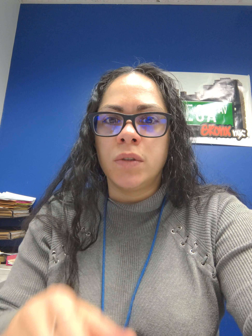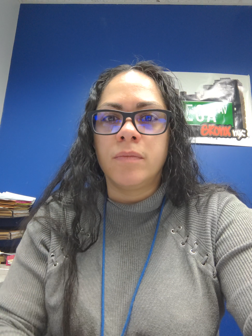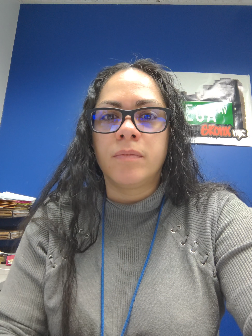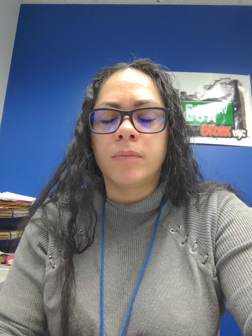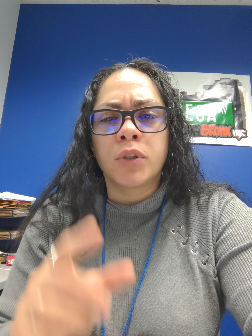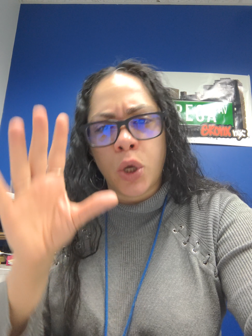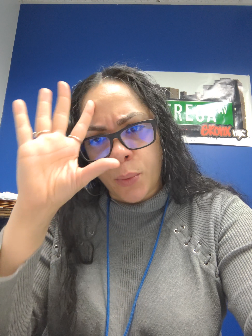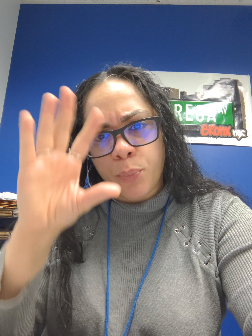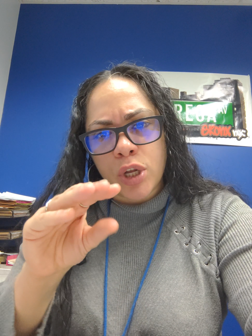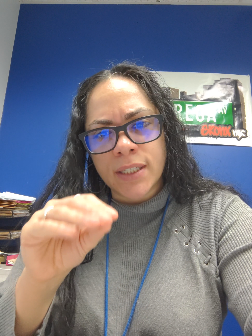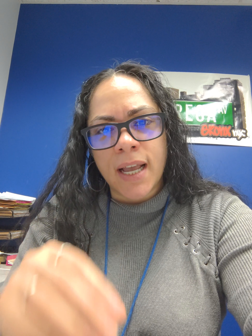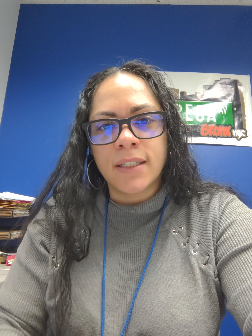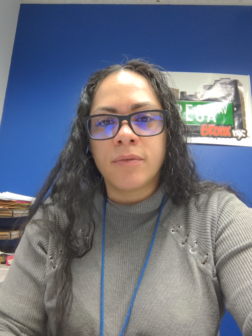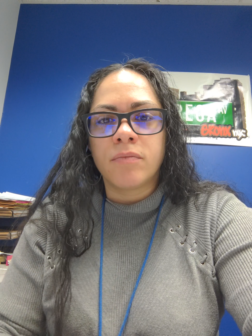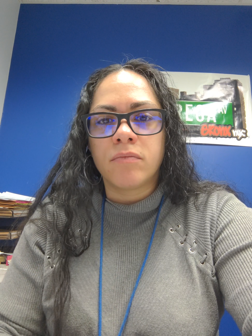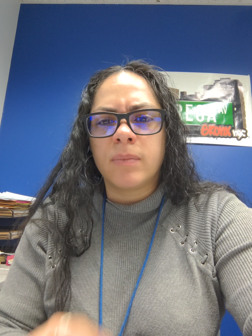pretend